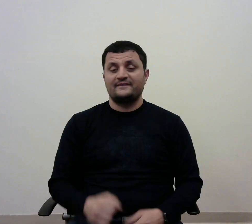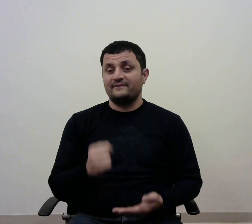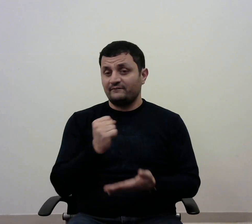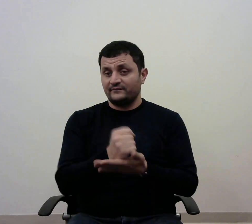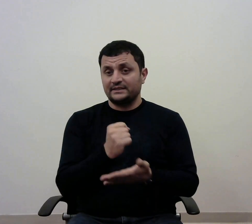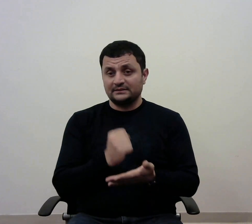viza